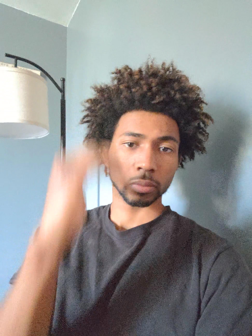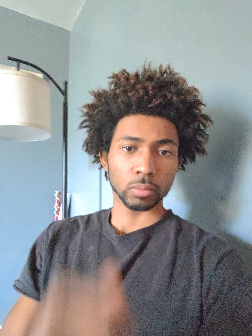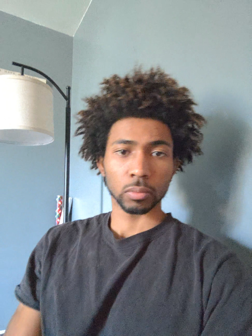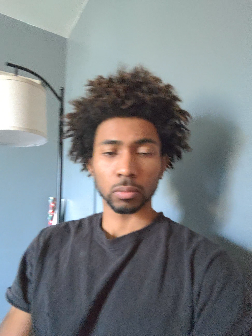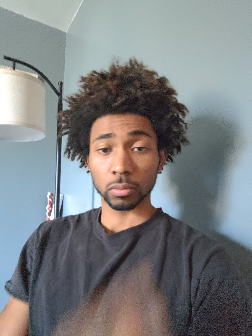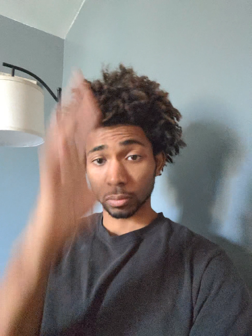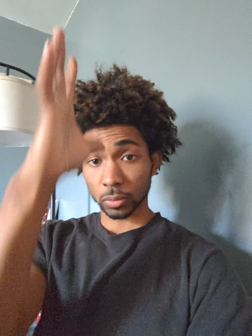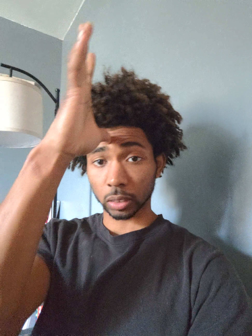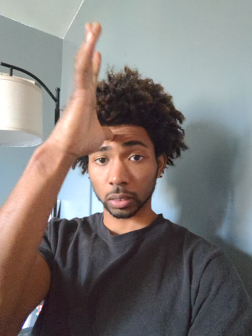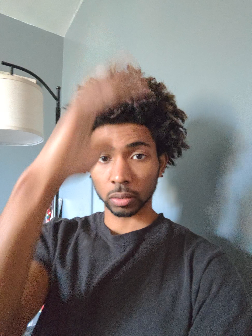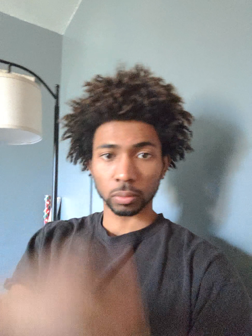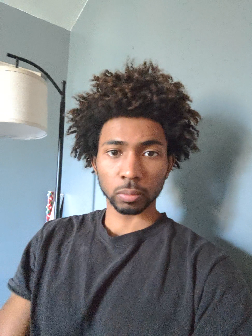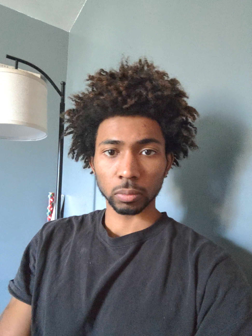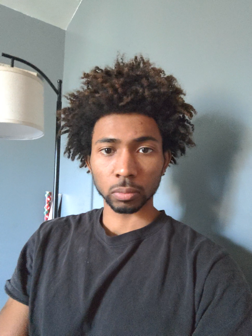dad